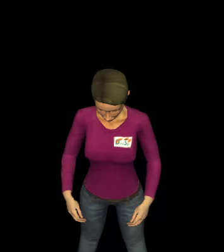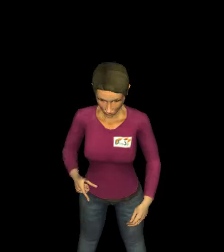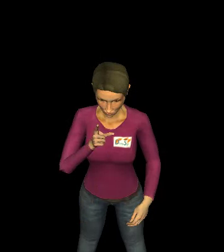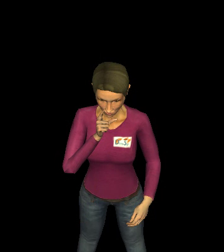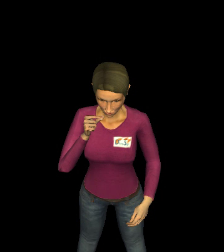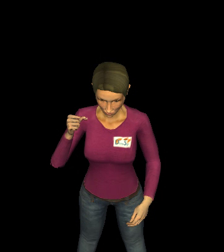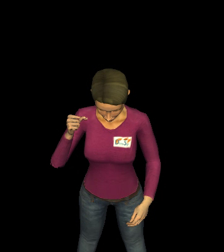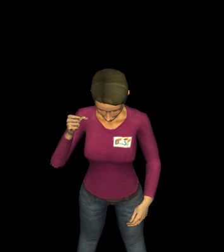رجل